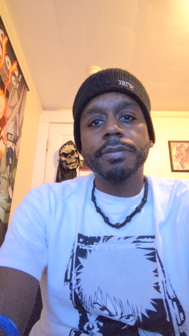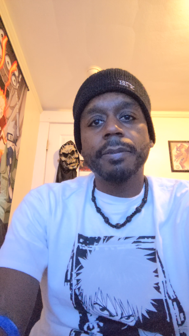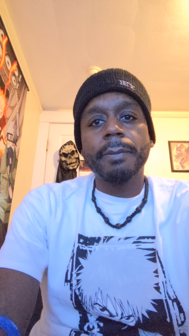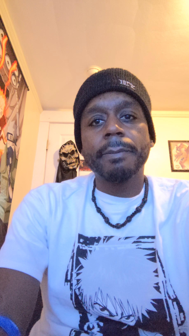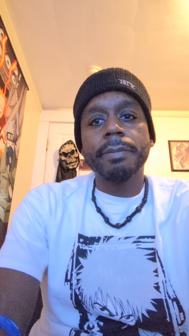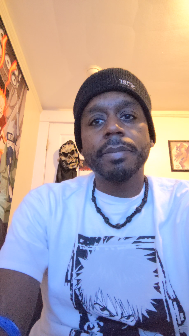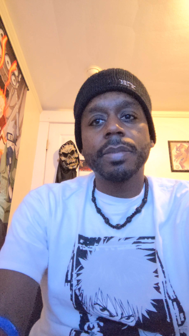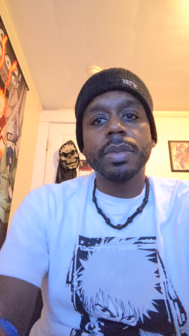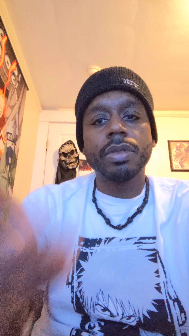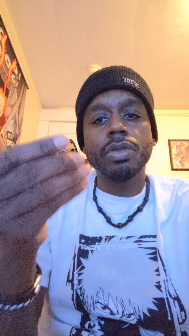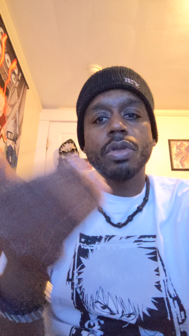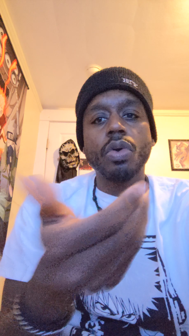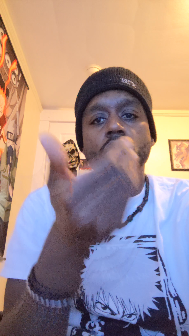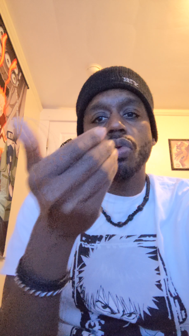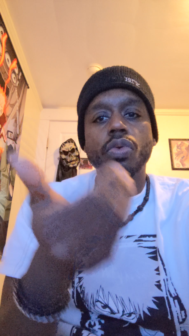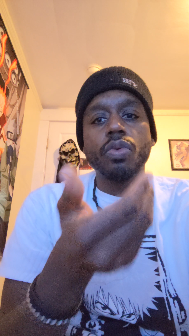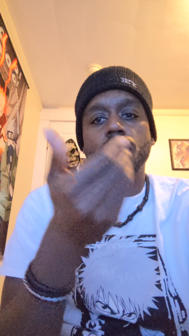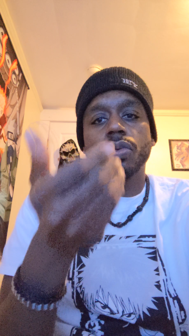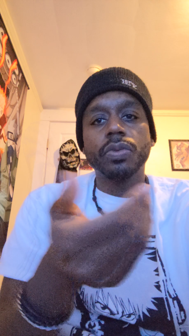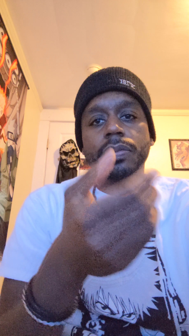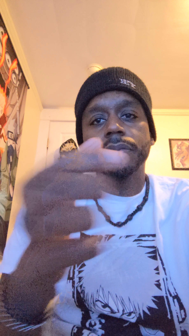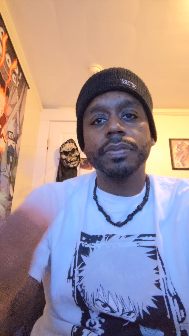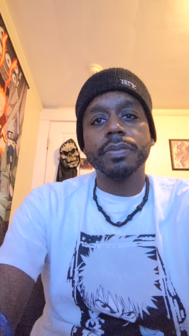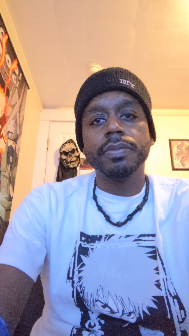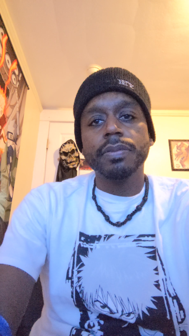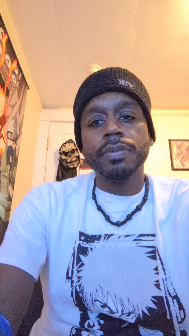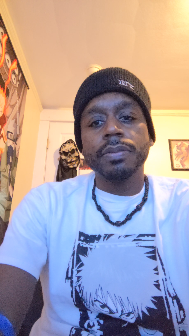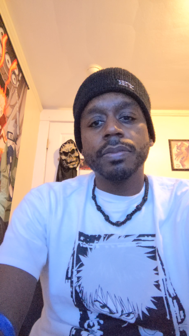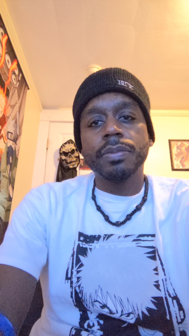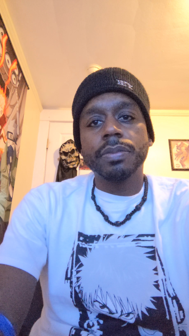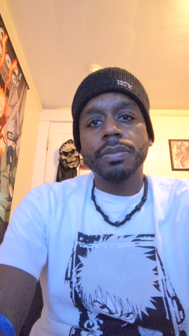new